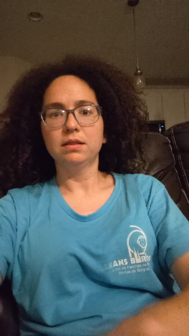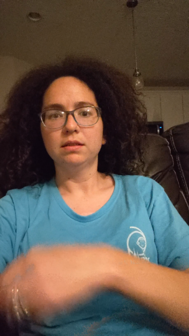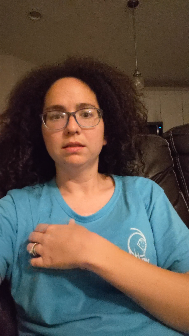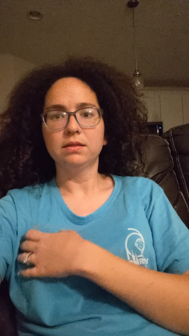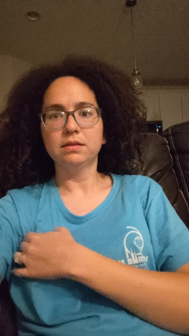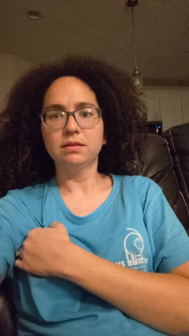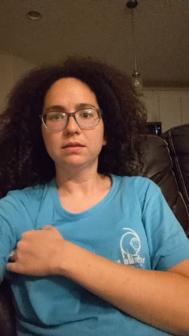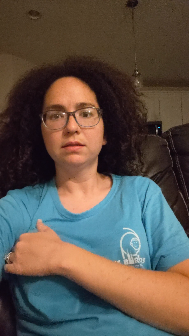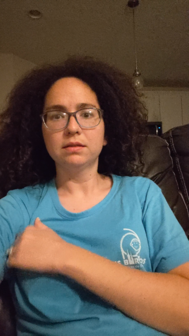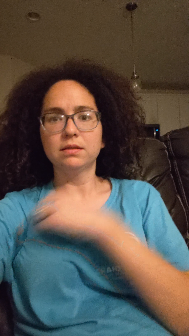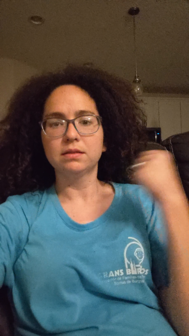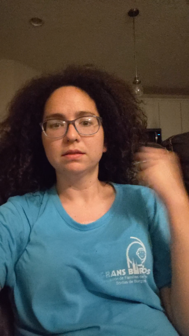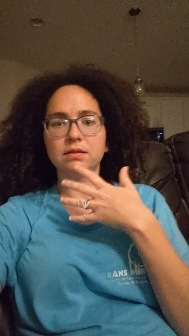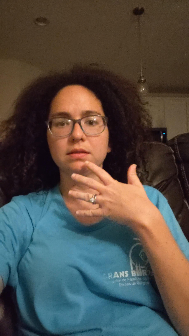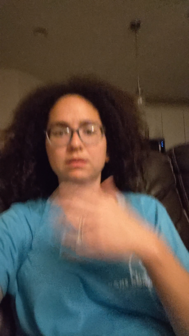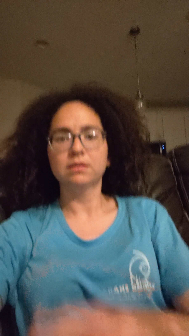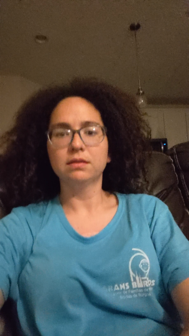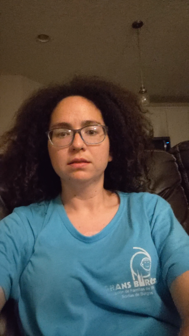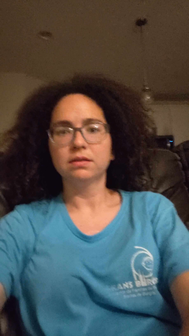scared